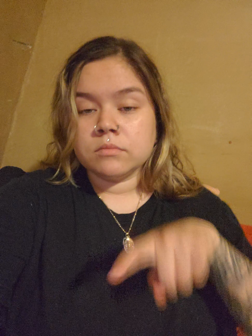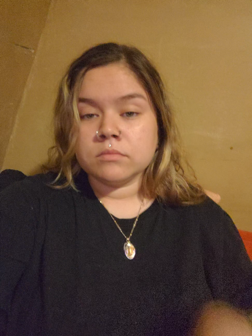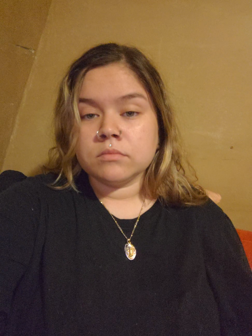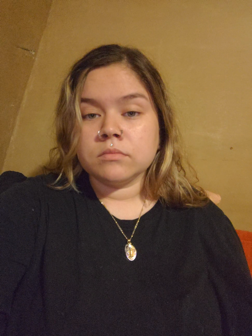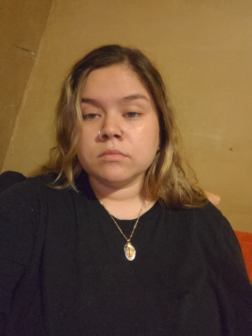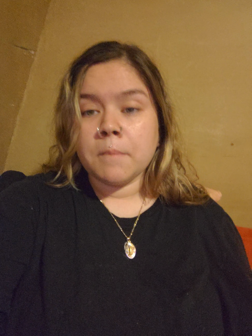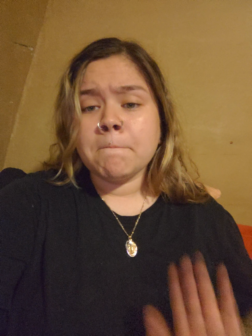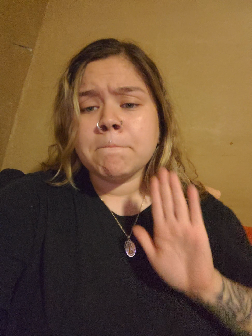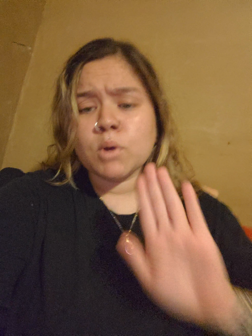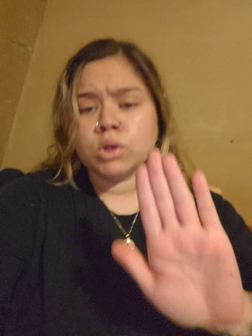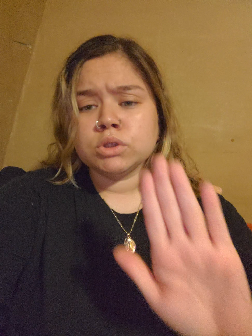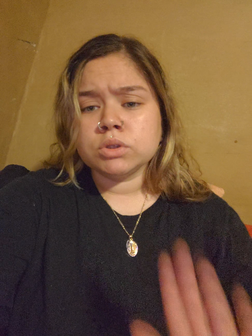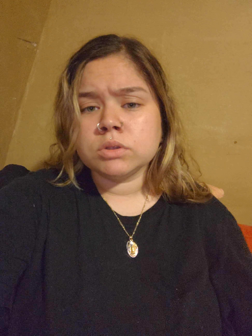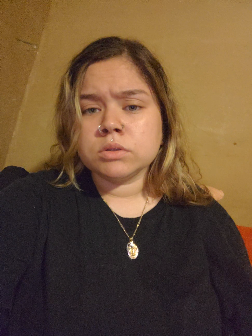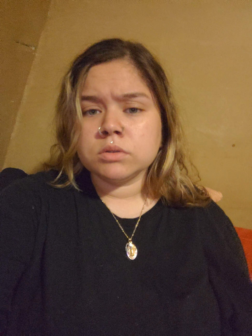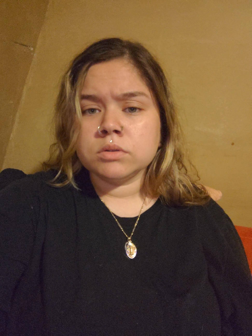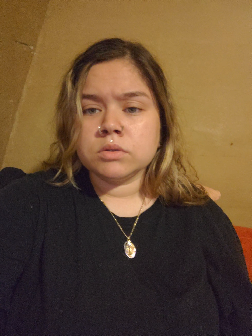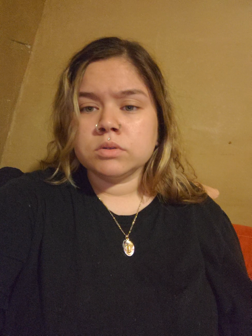push